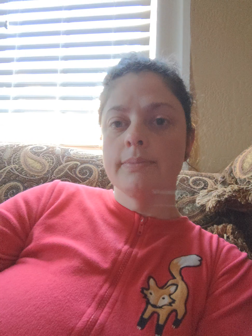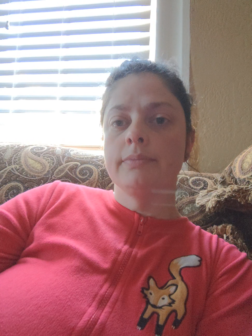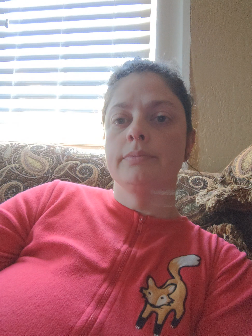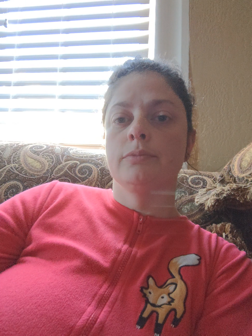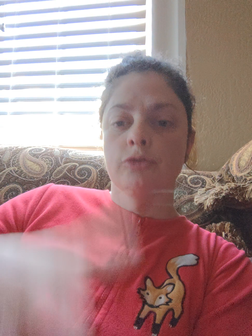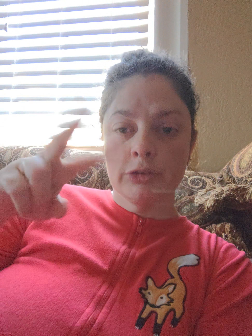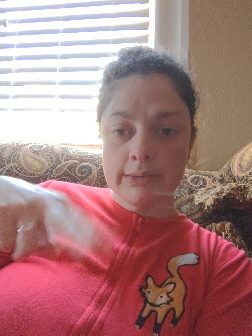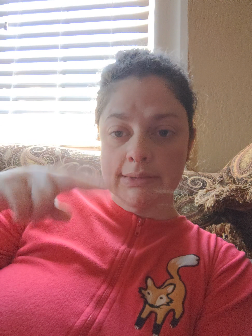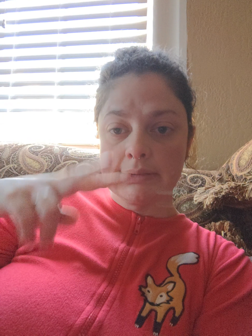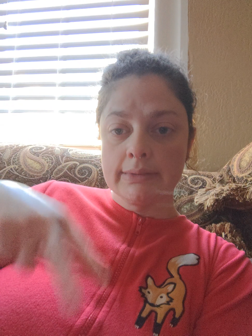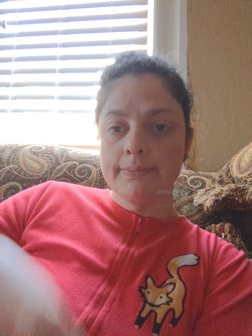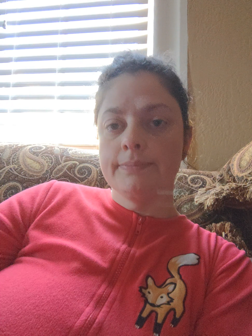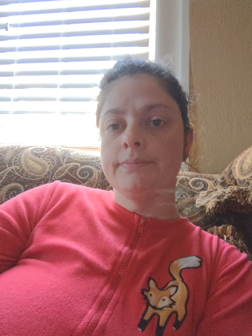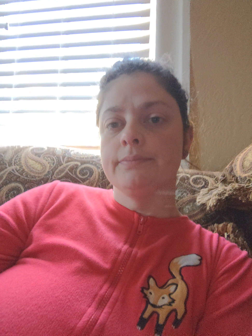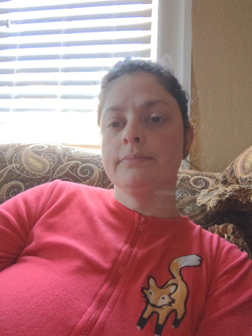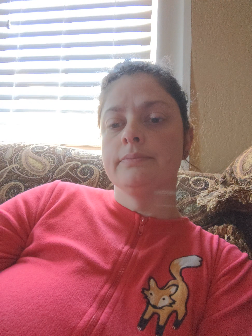read